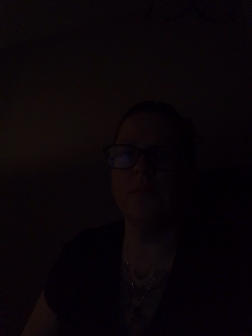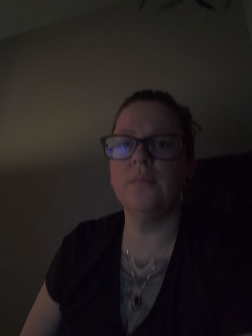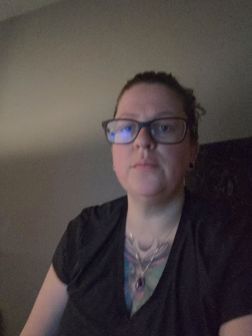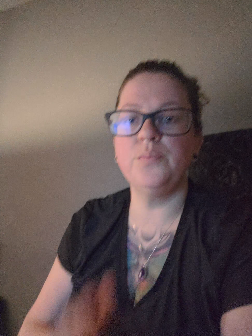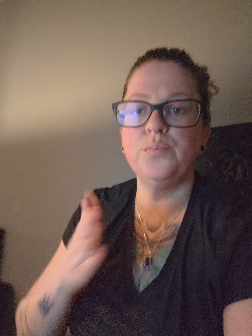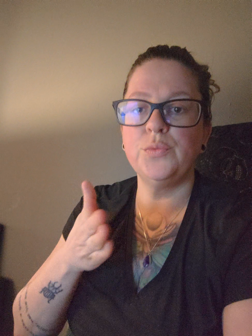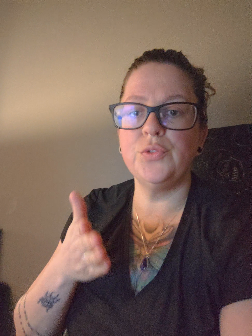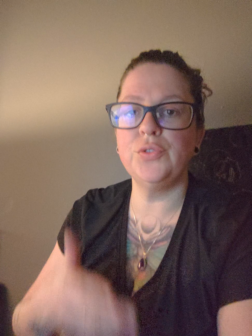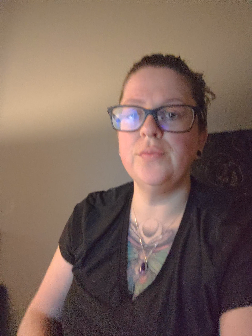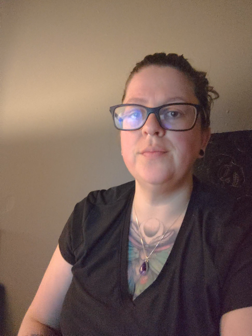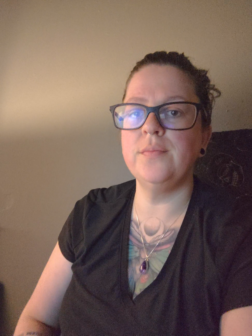book